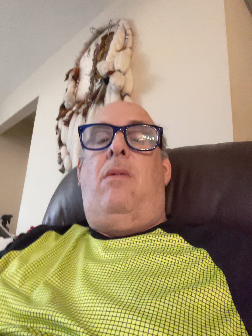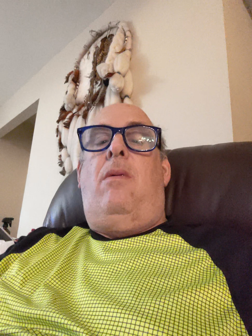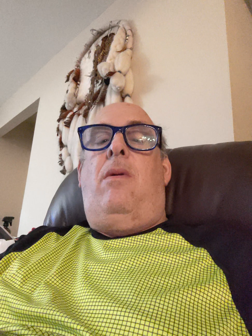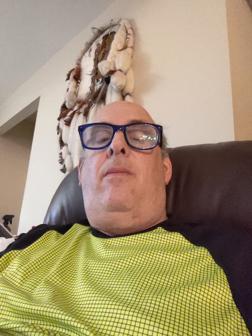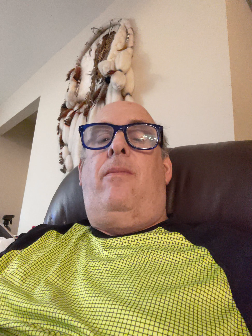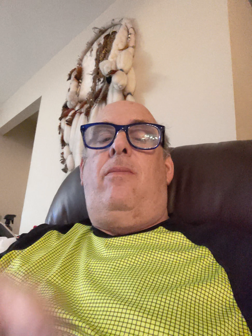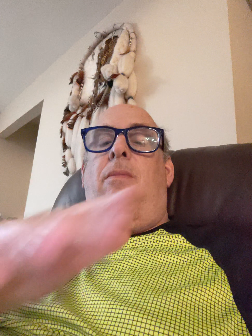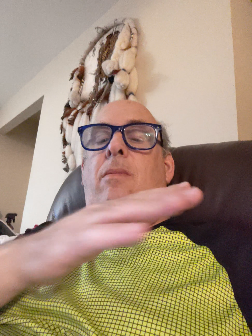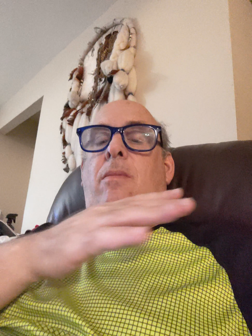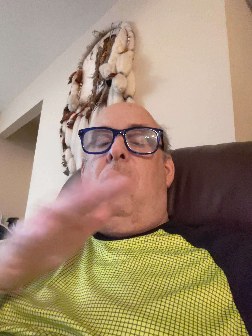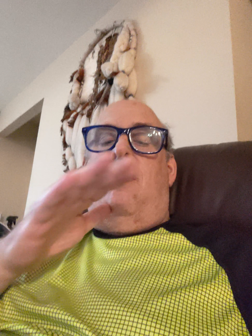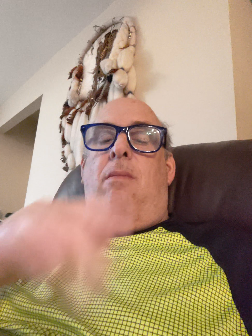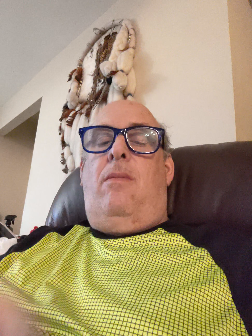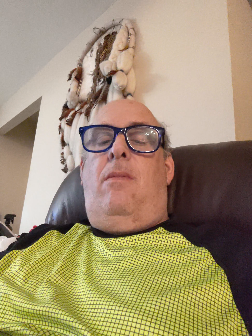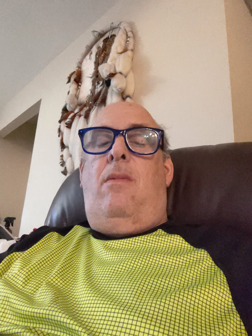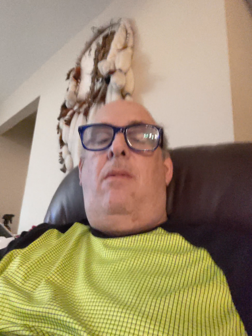farm